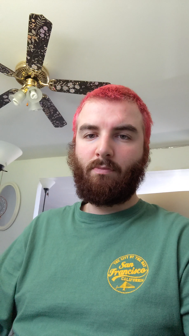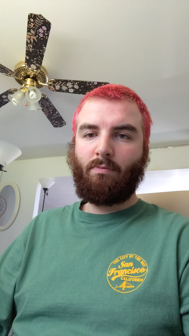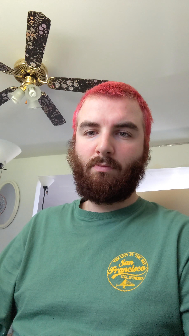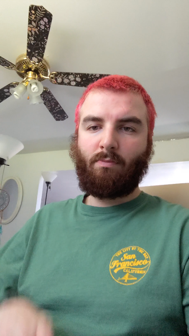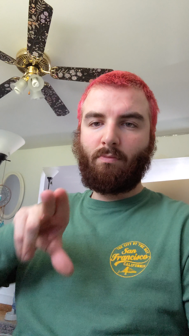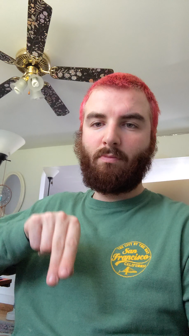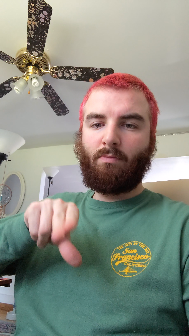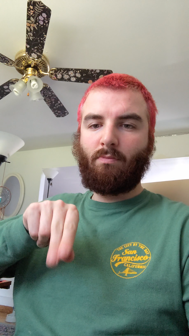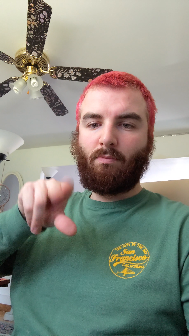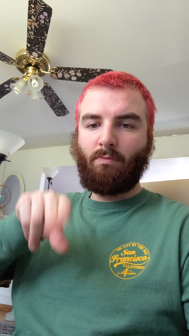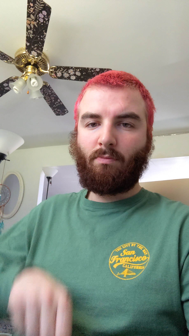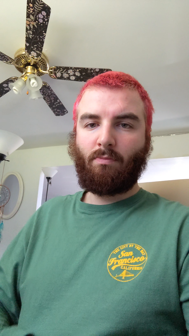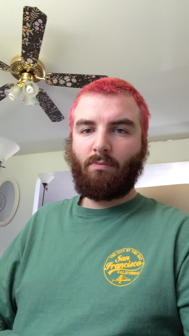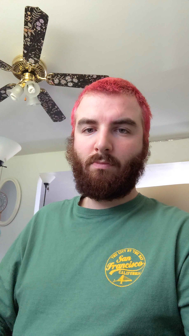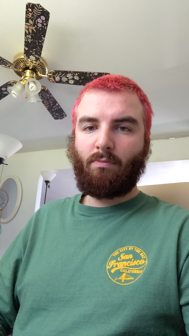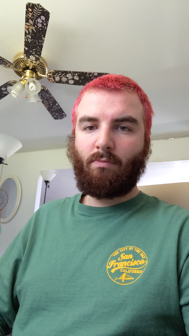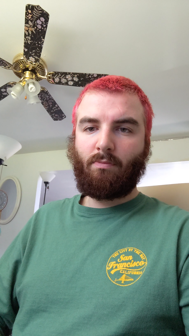diaper